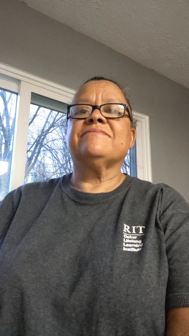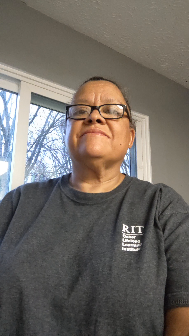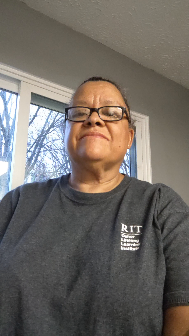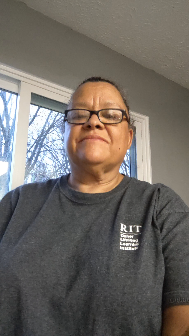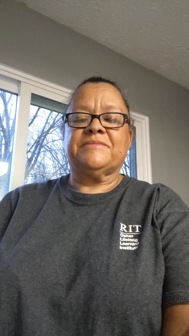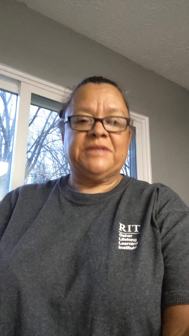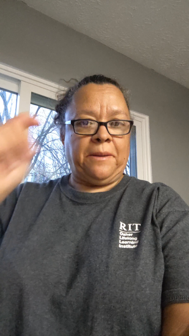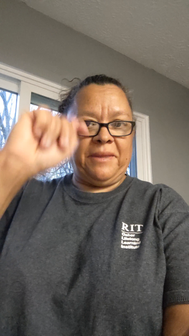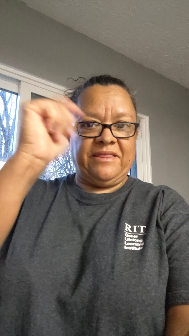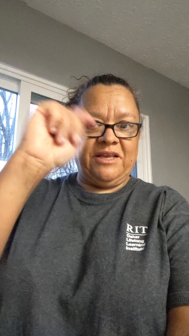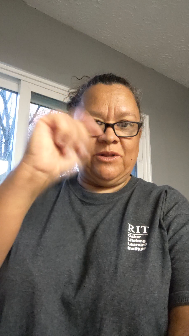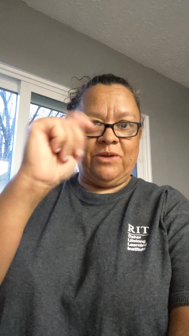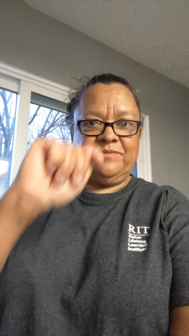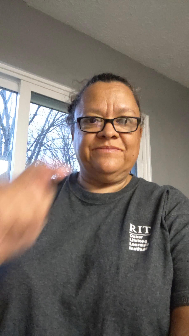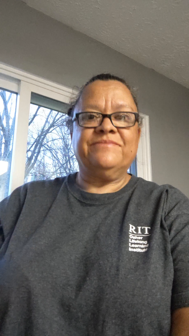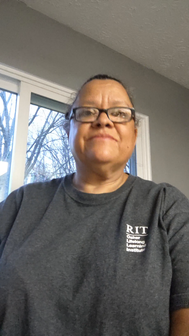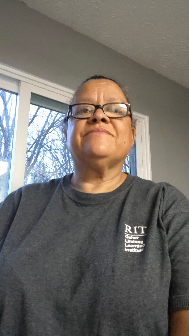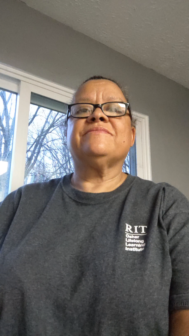bathroom